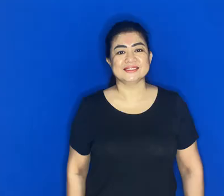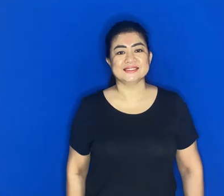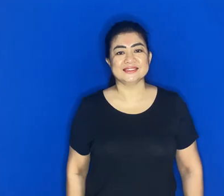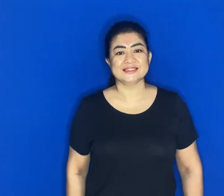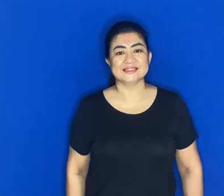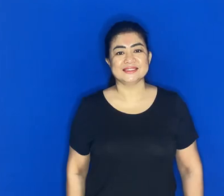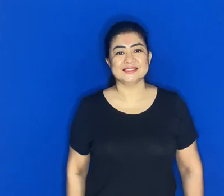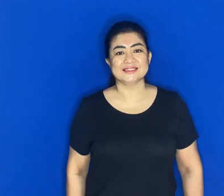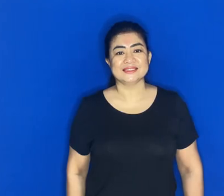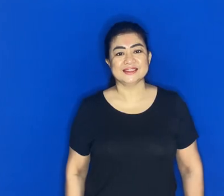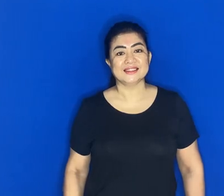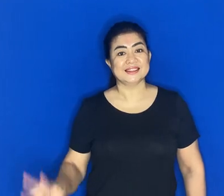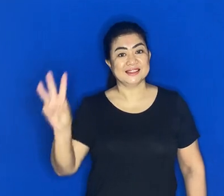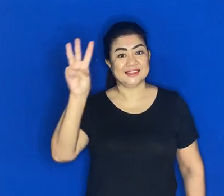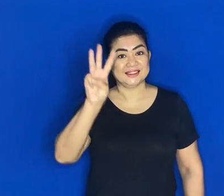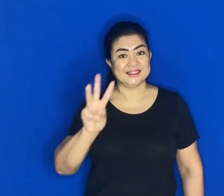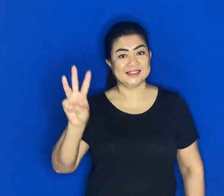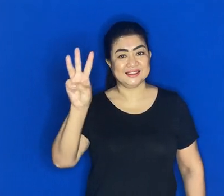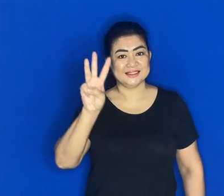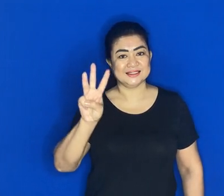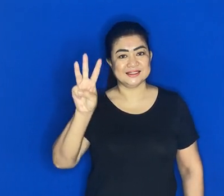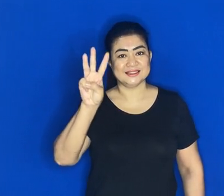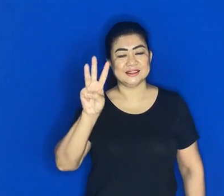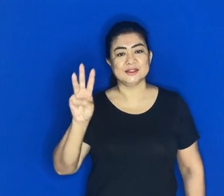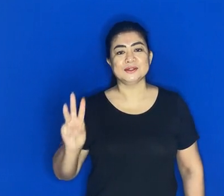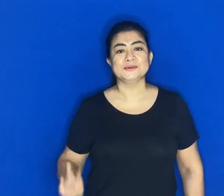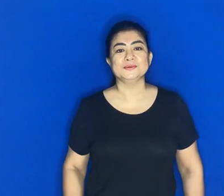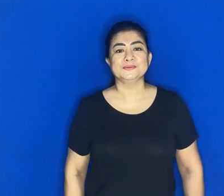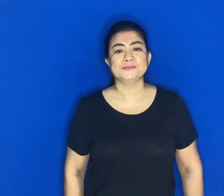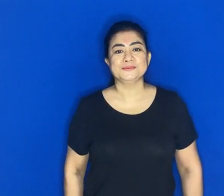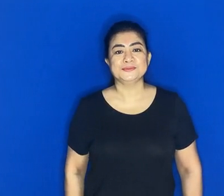wednesday